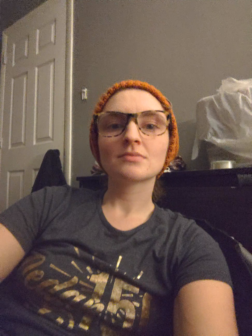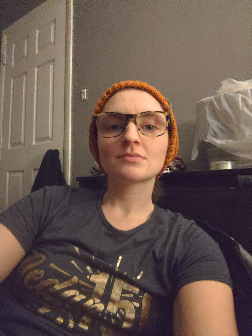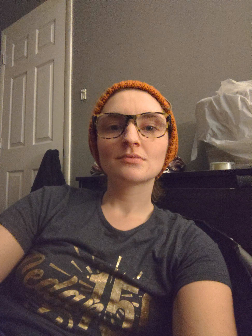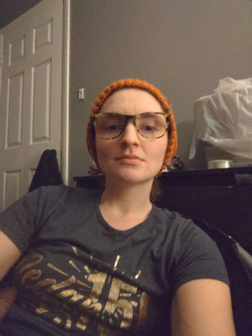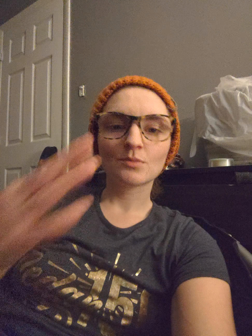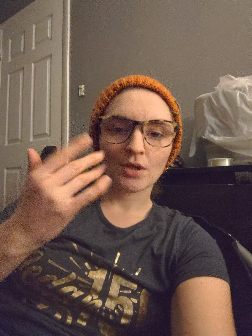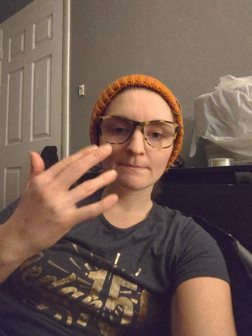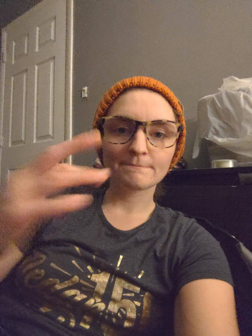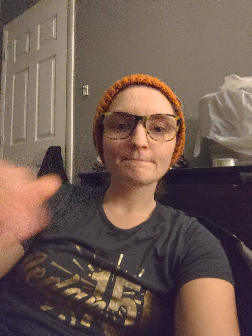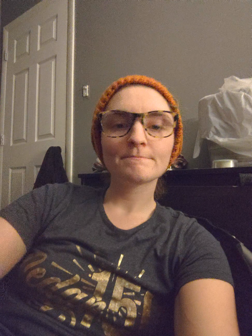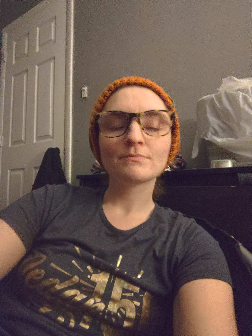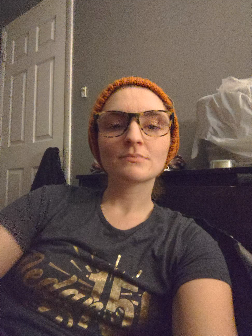wait